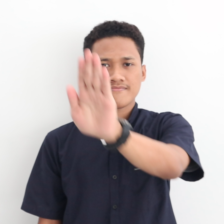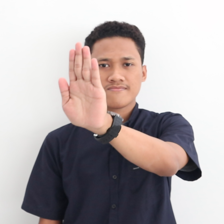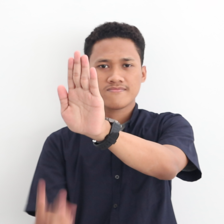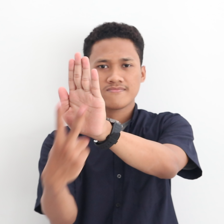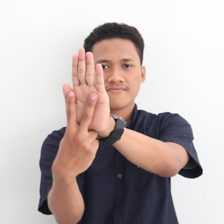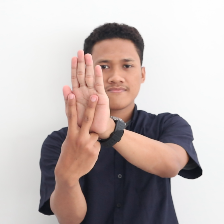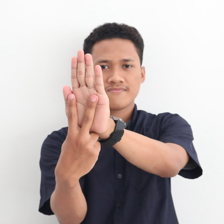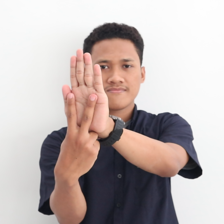N